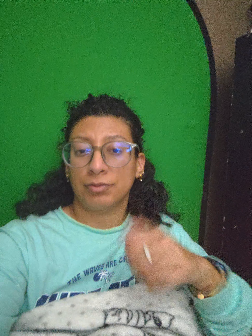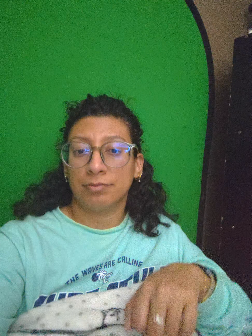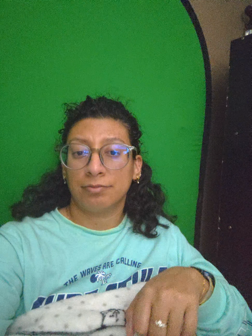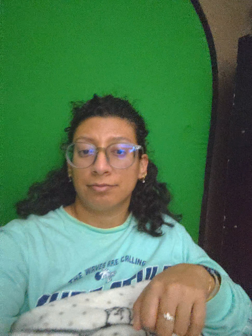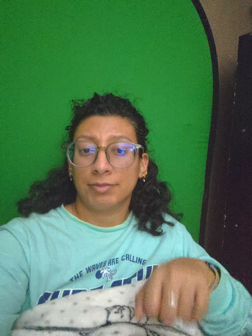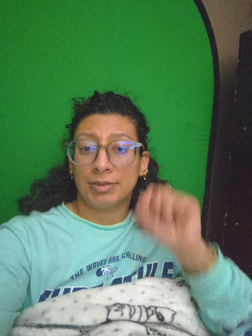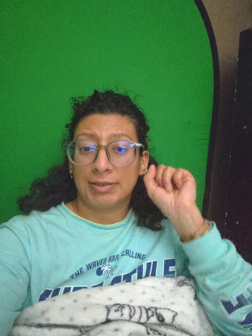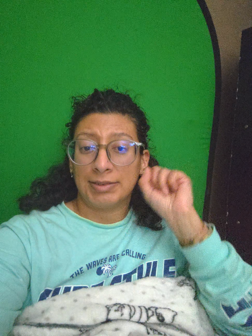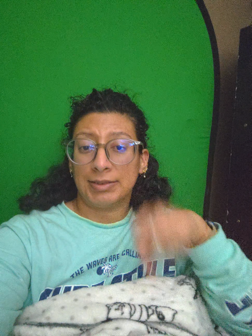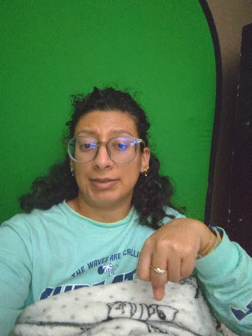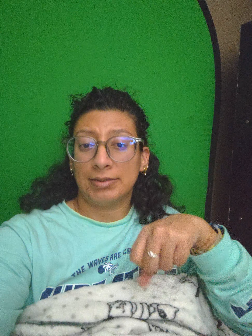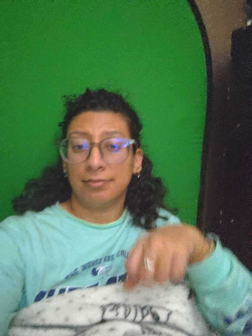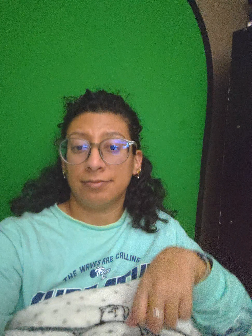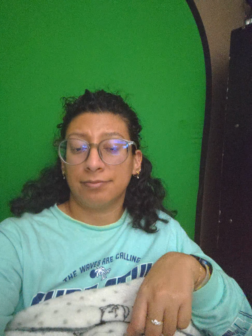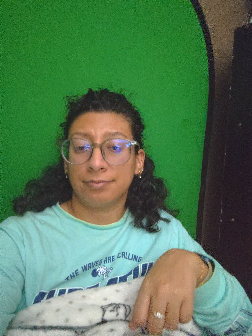can